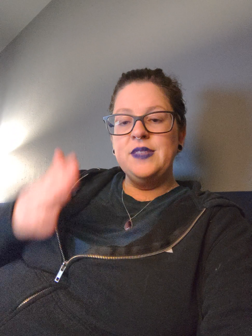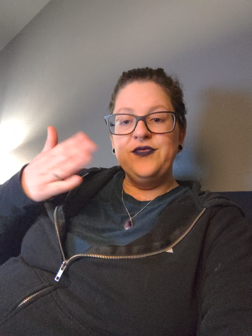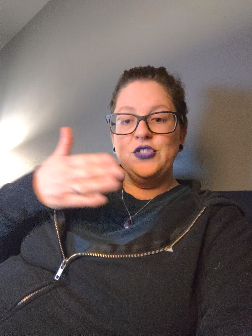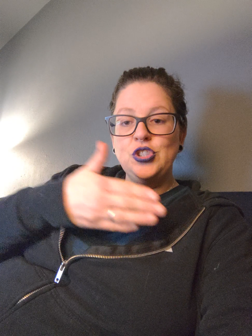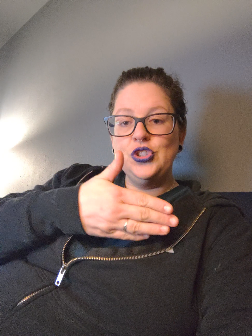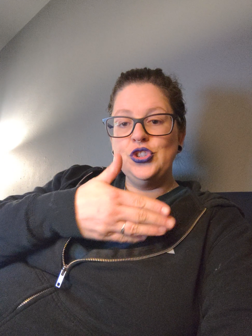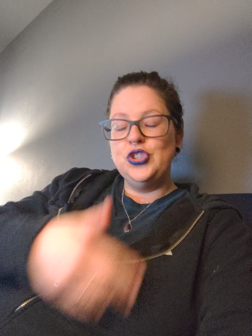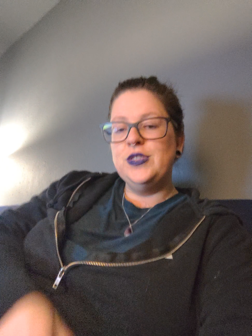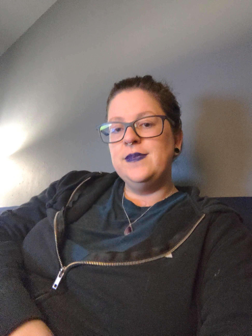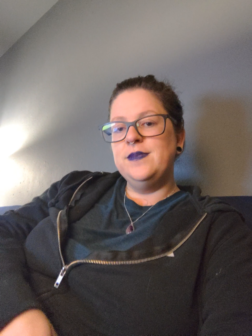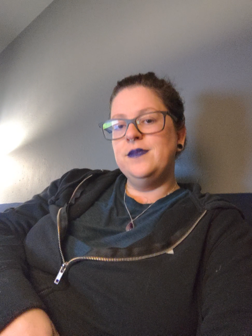fish